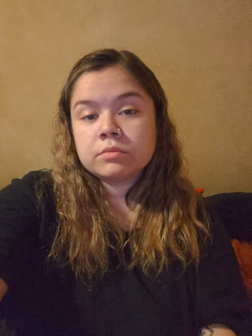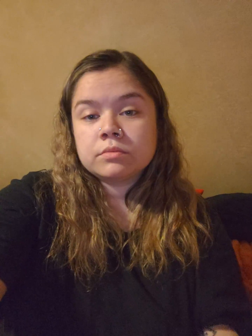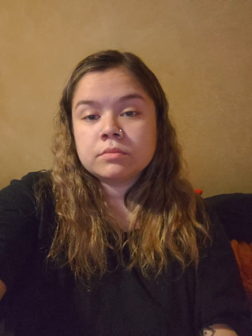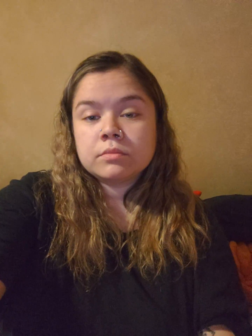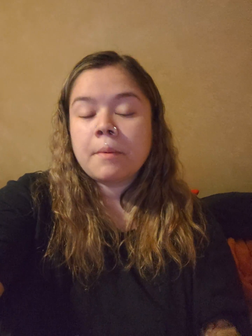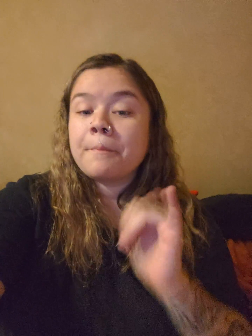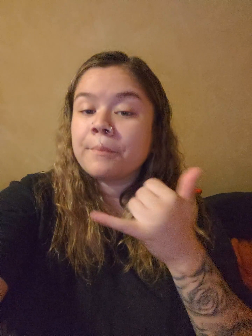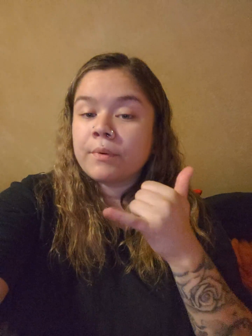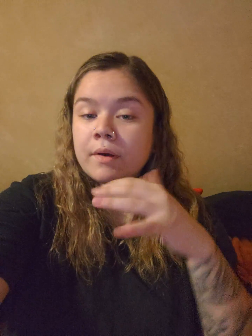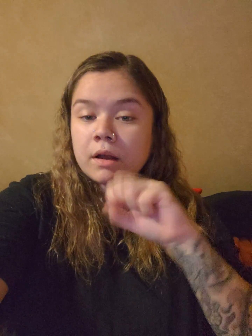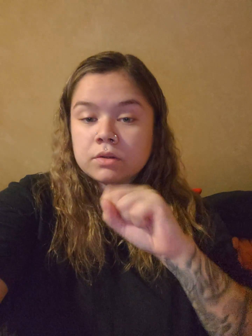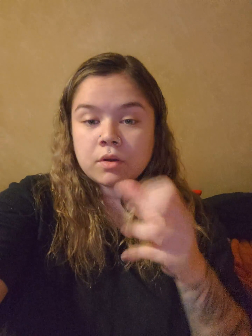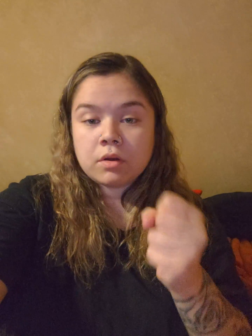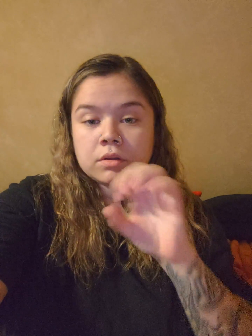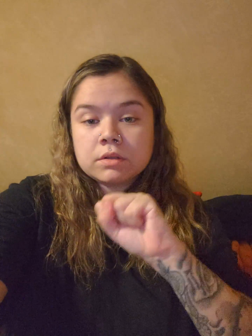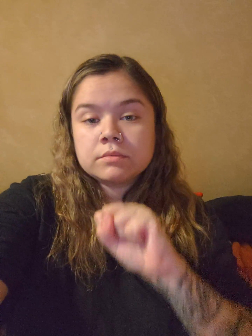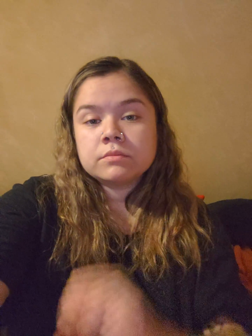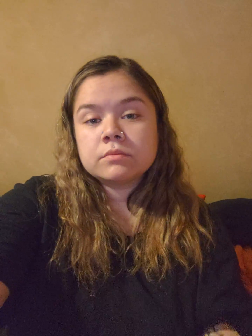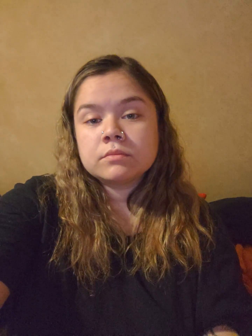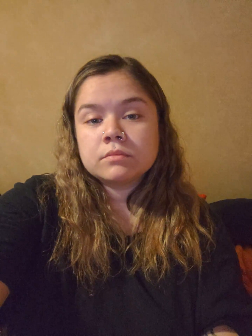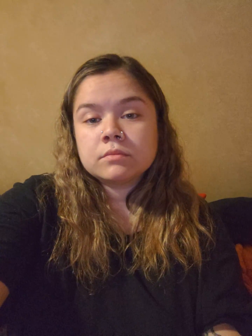play dough